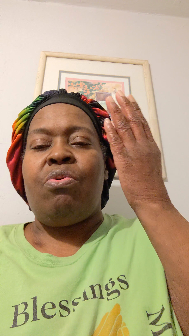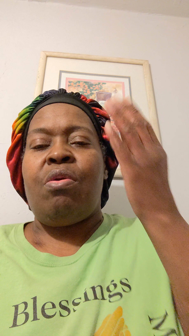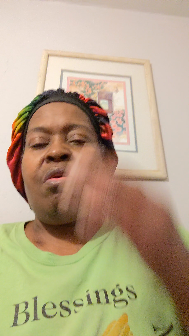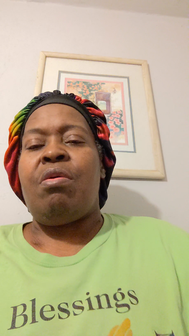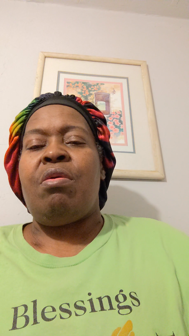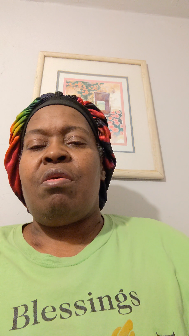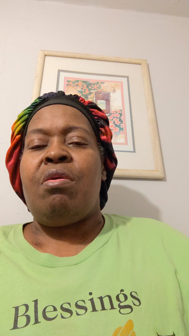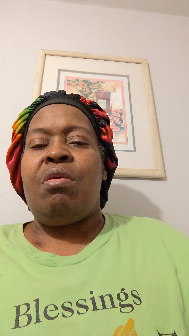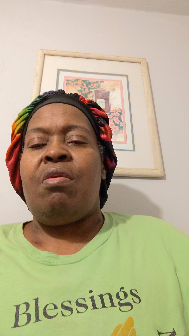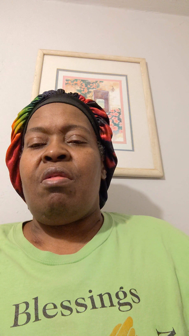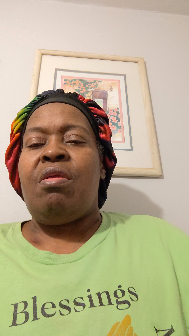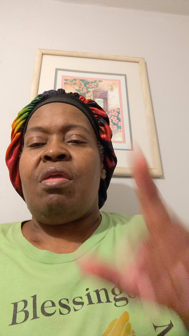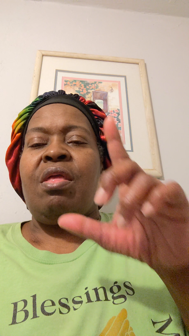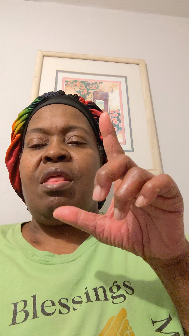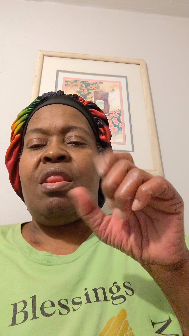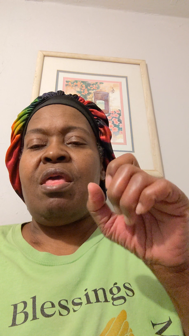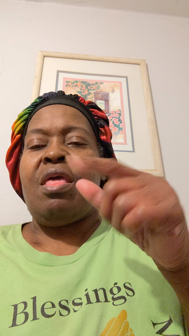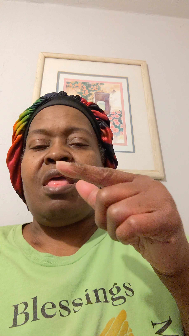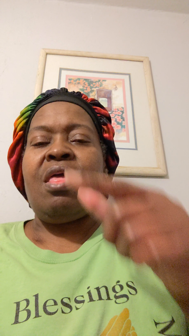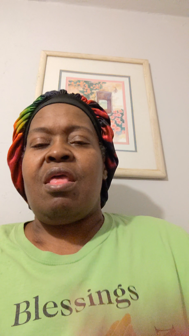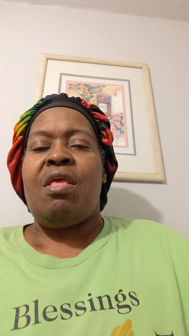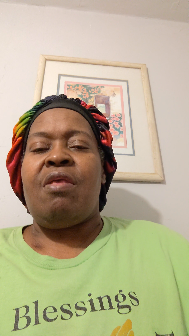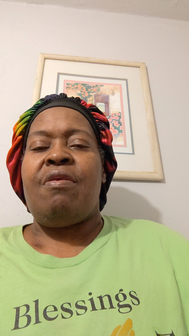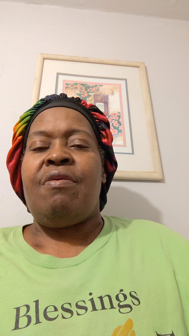leg